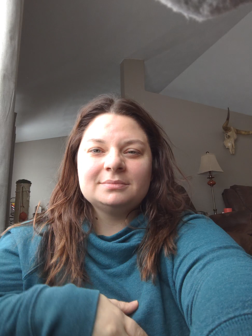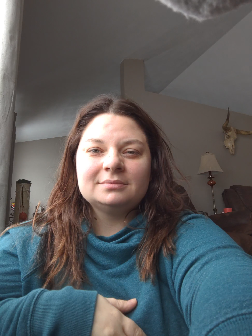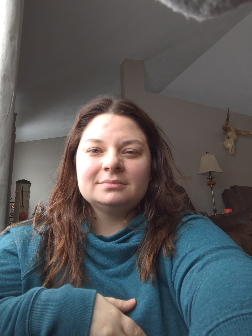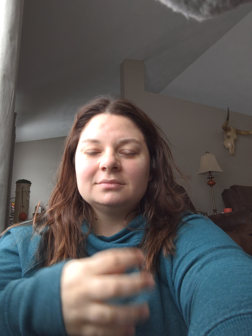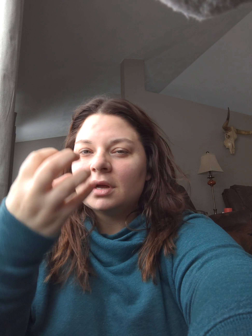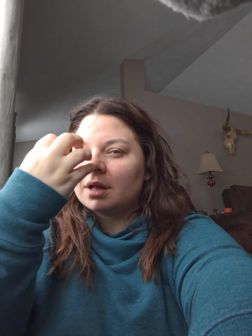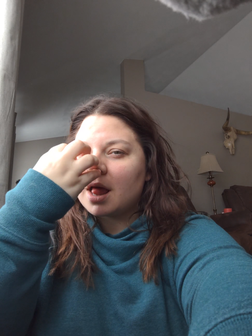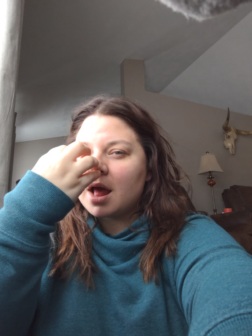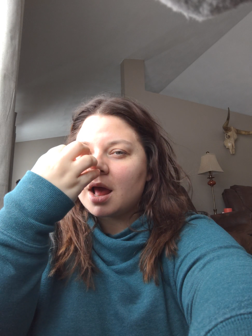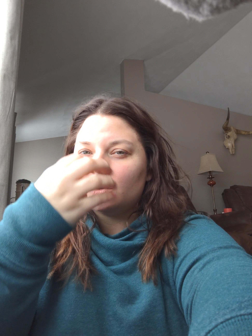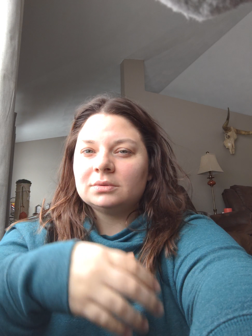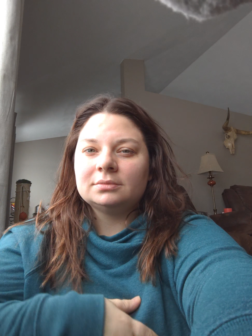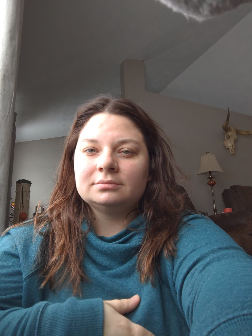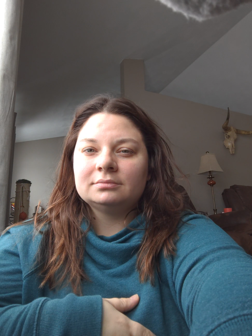clown